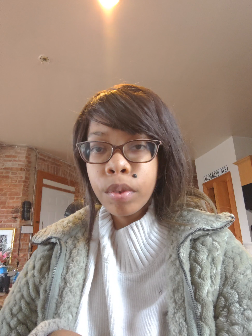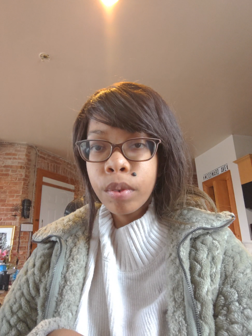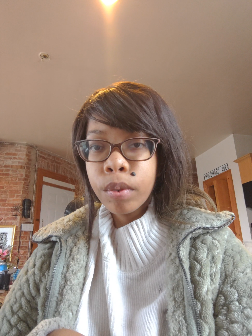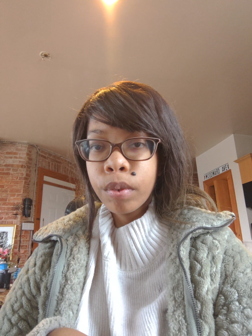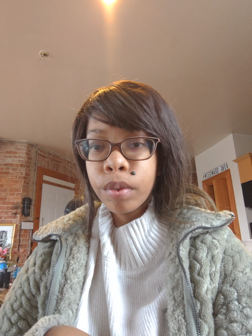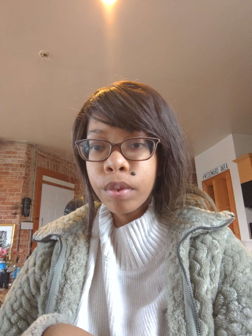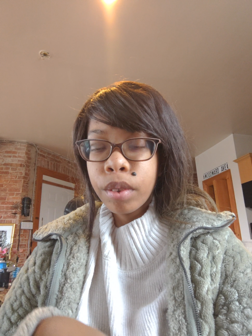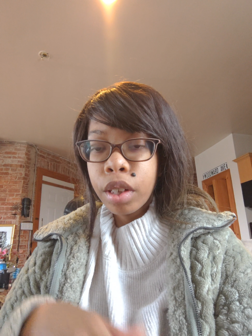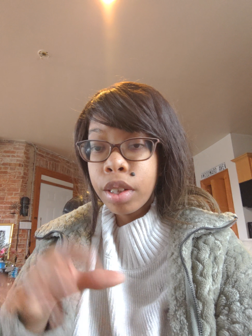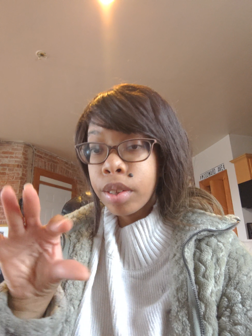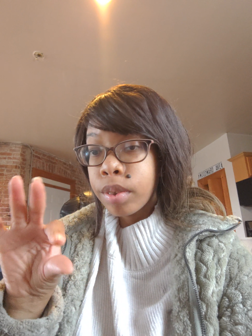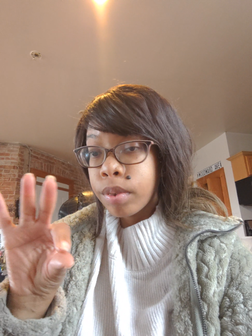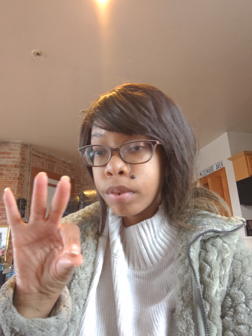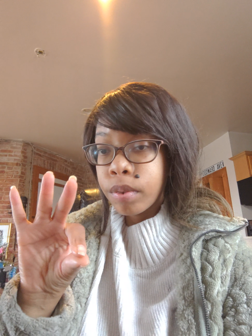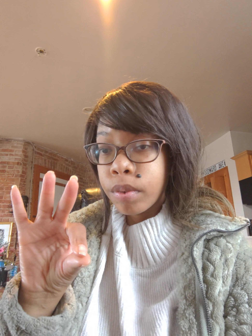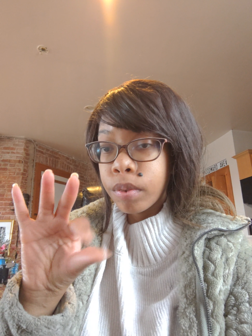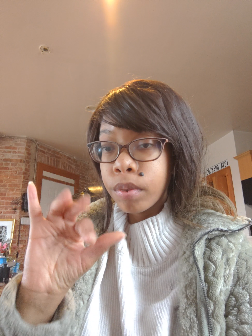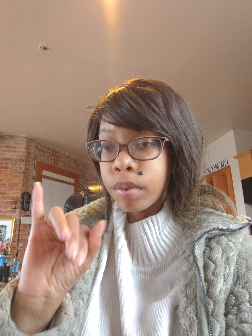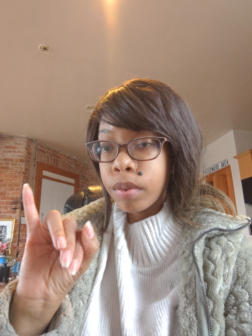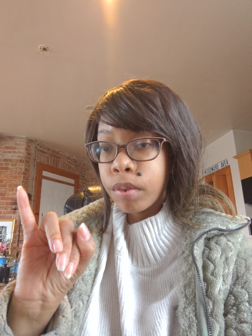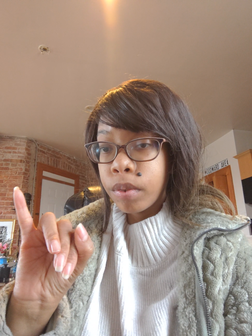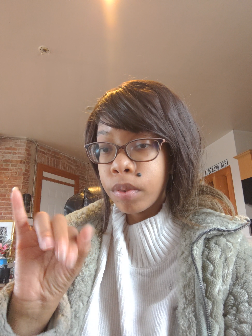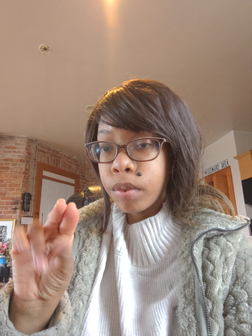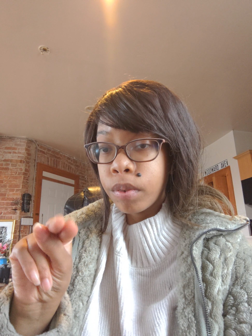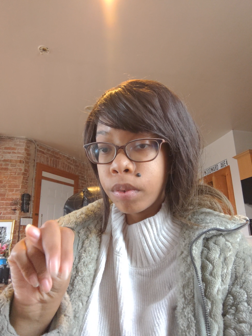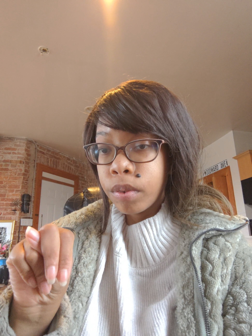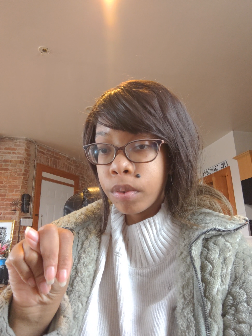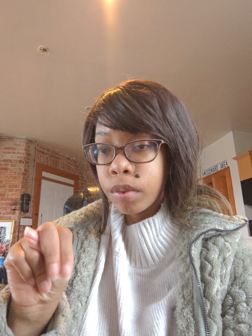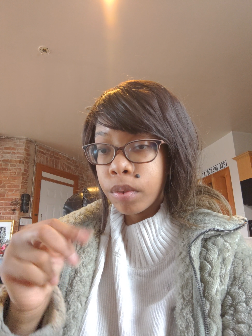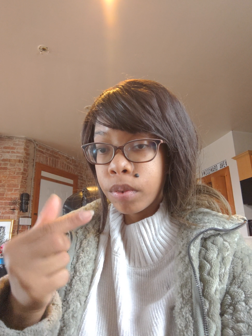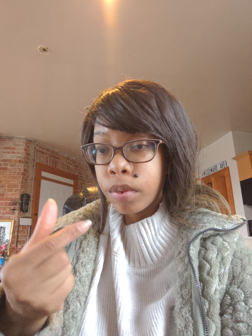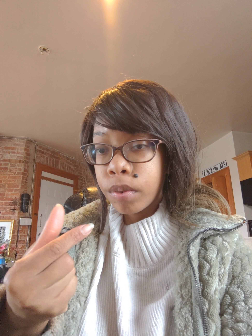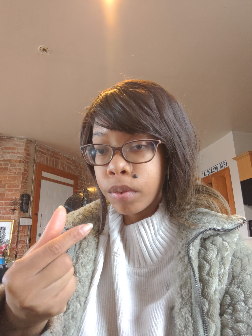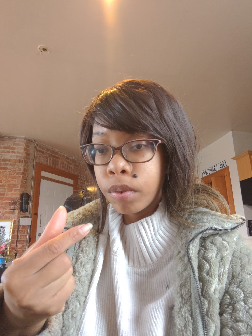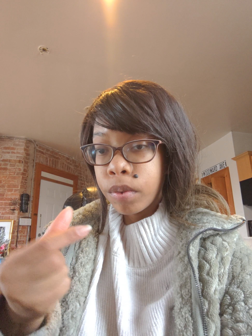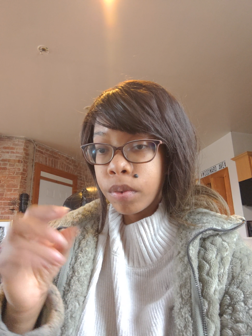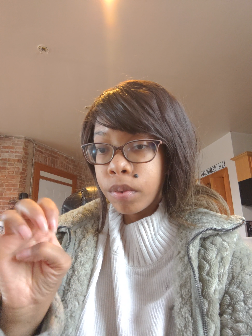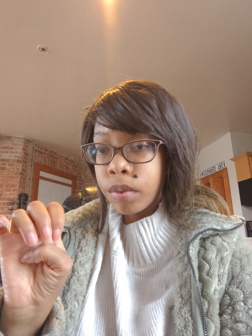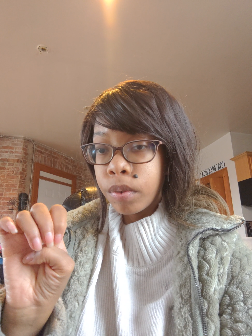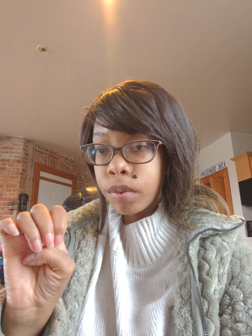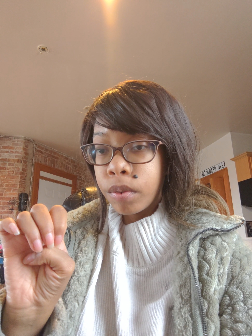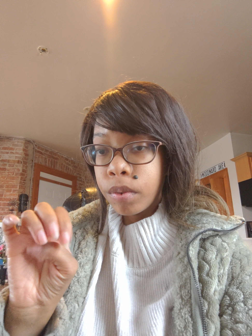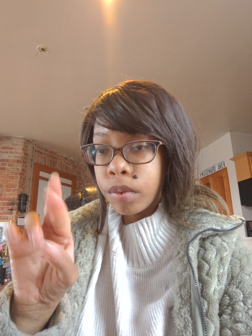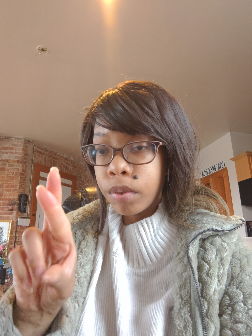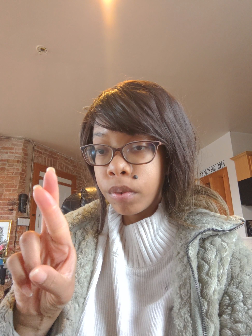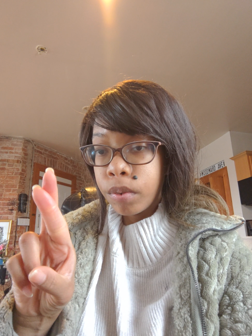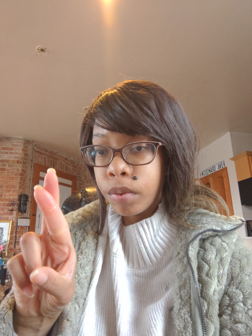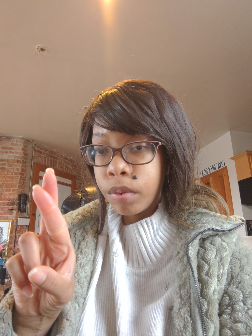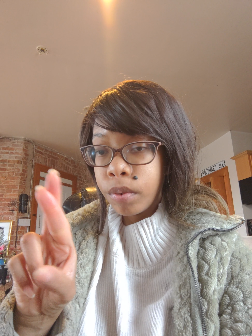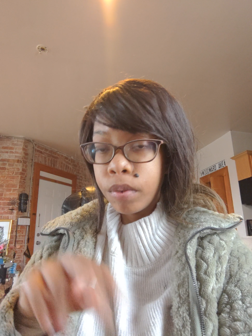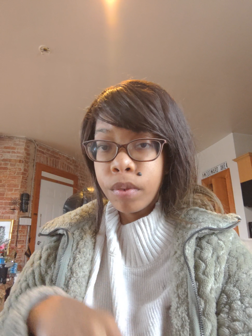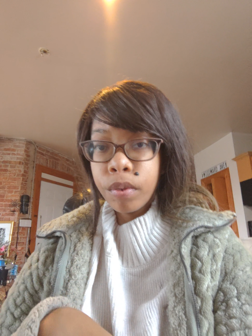finger